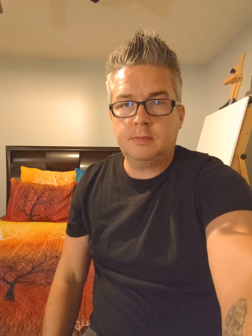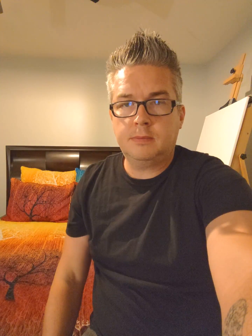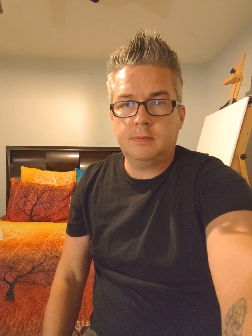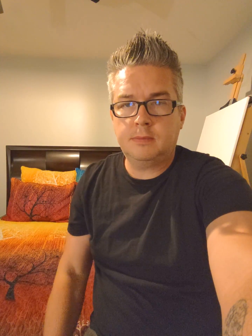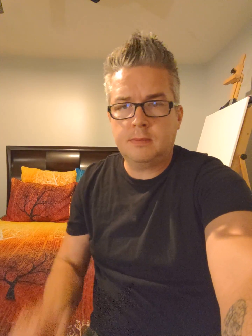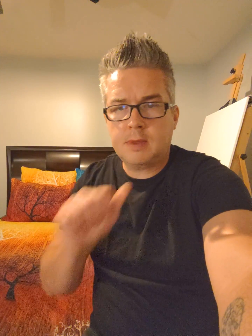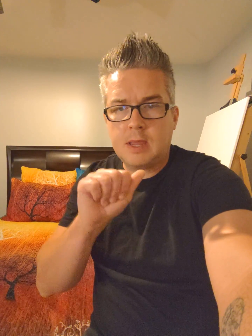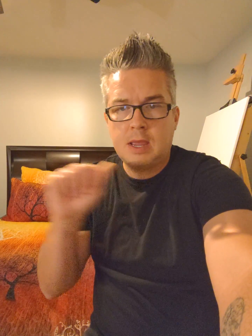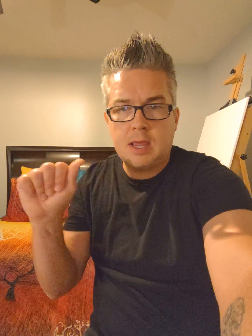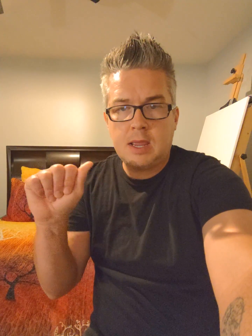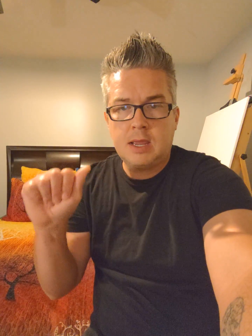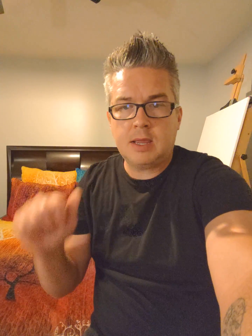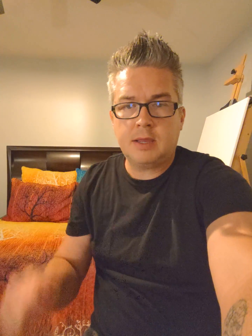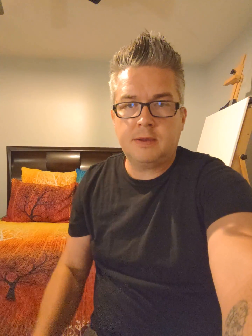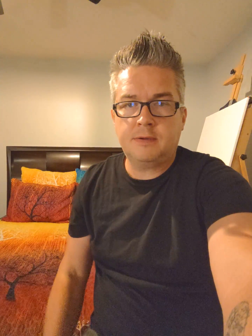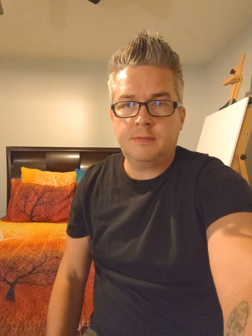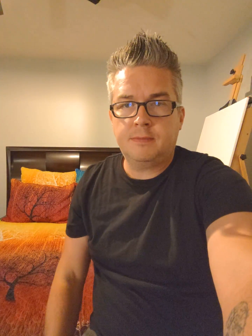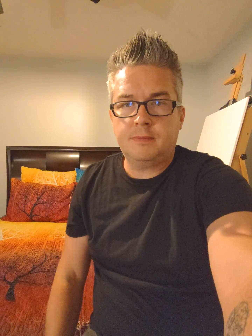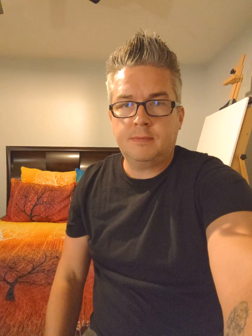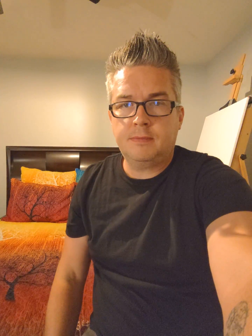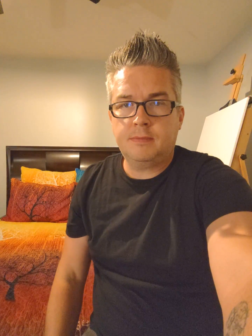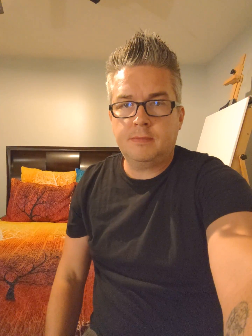a